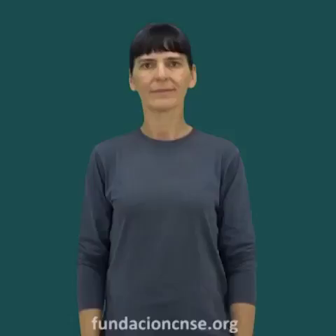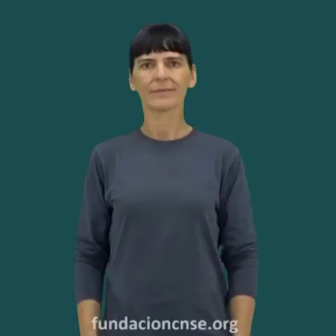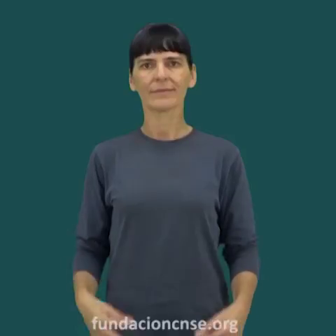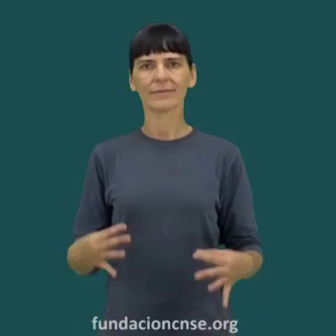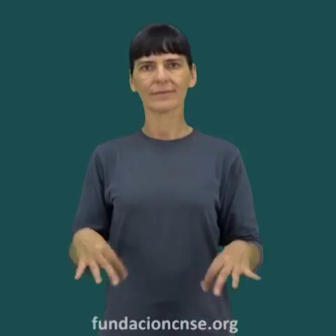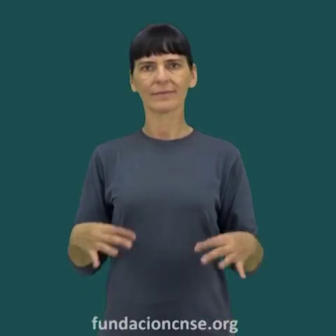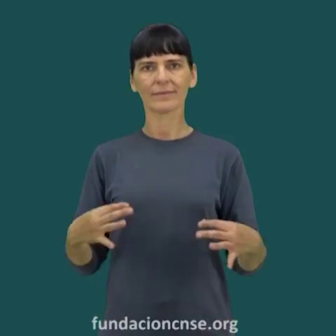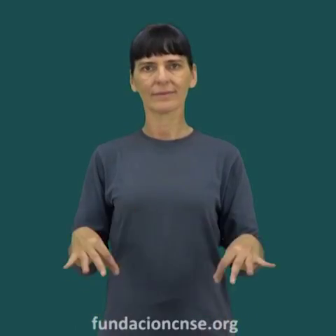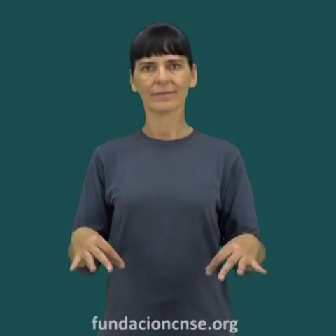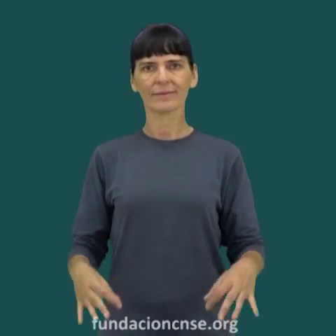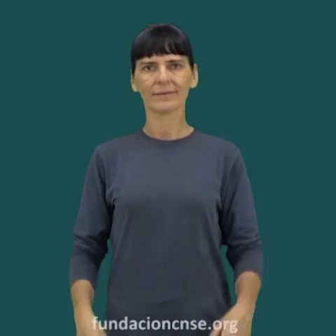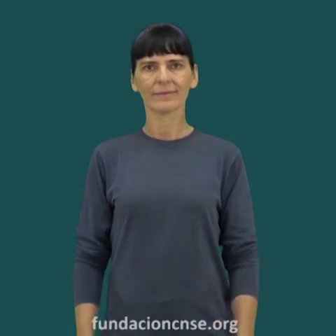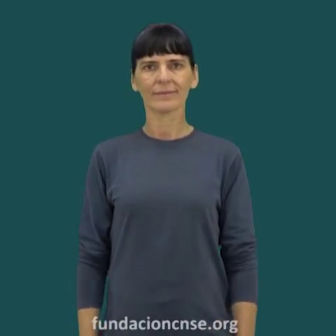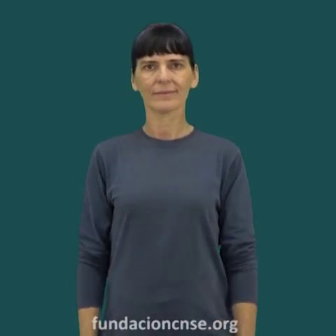normal